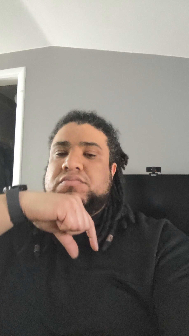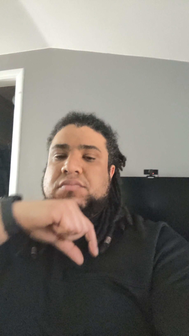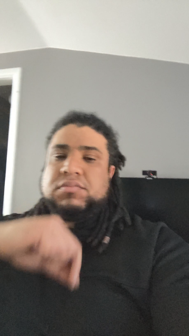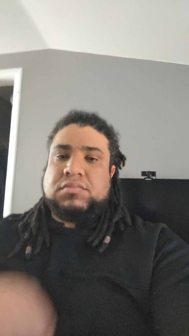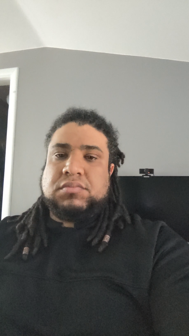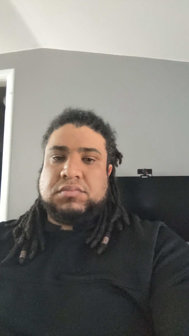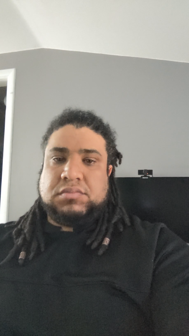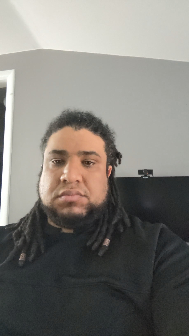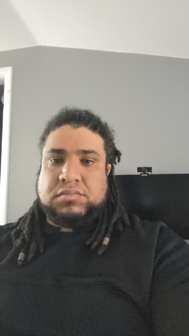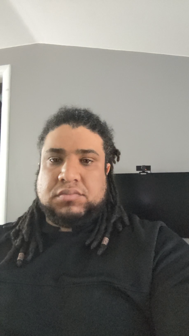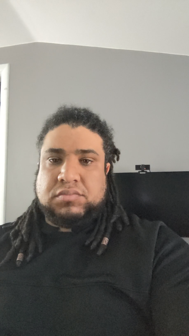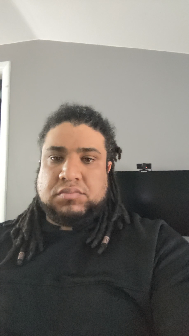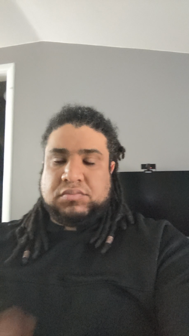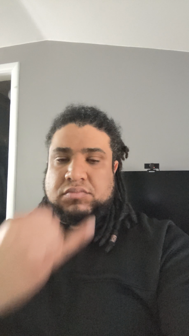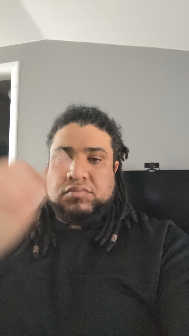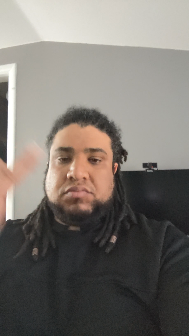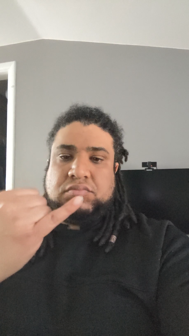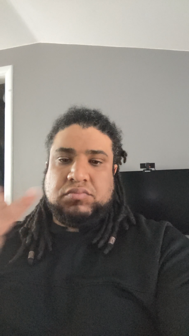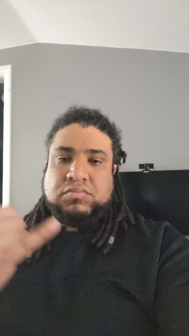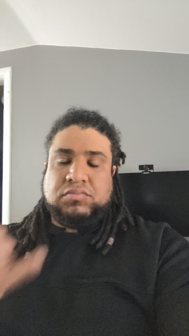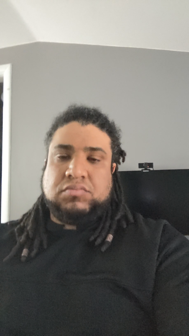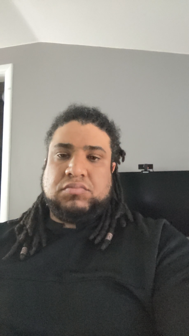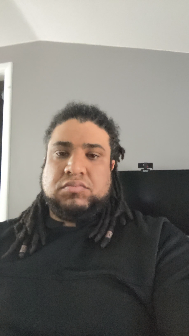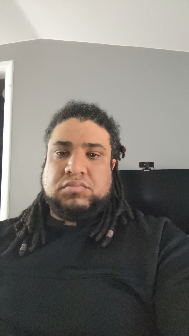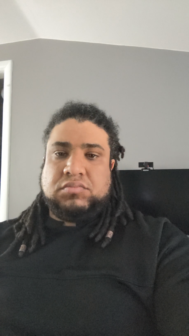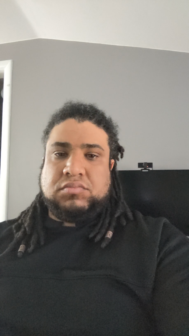draw